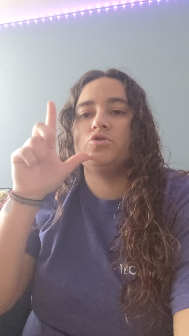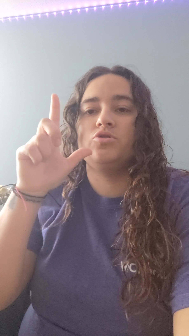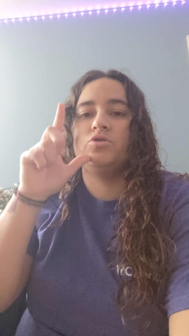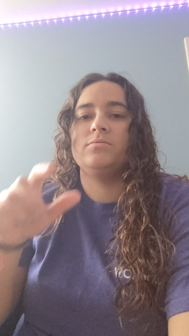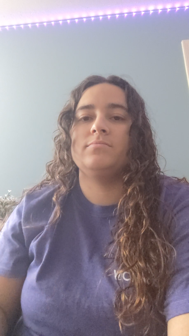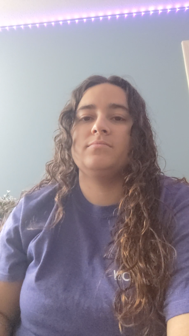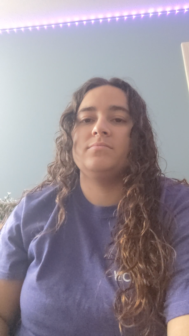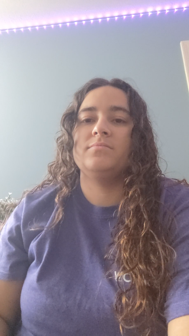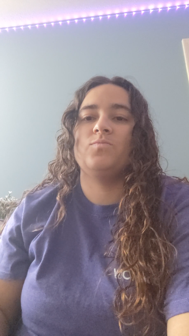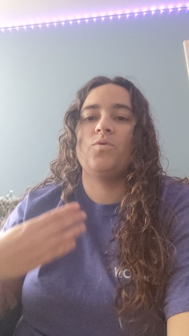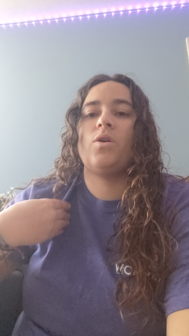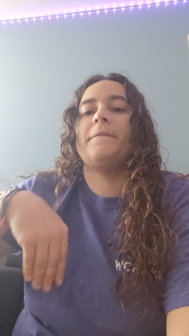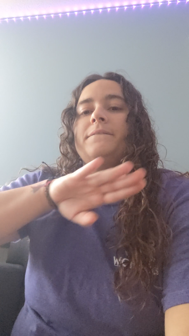scarf